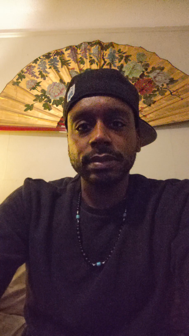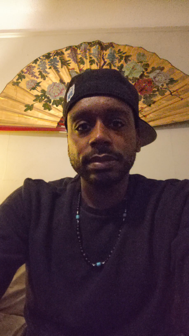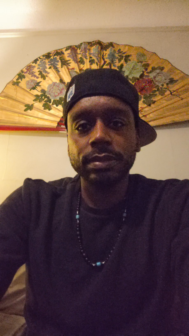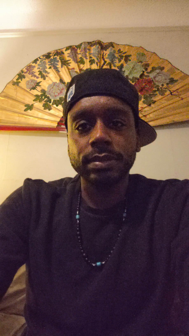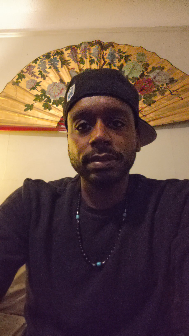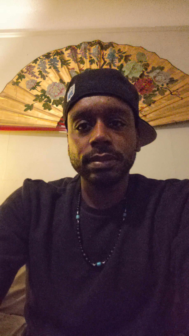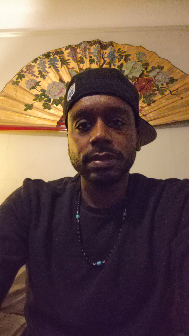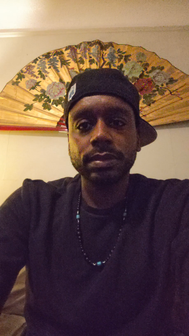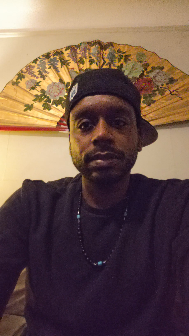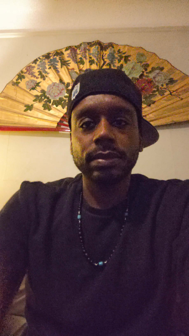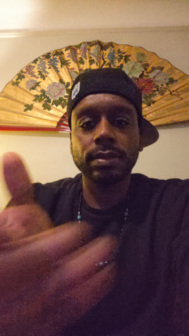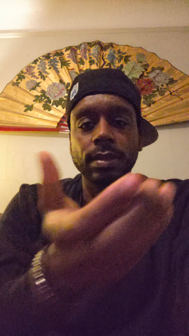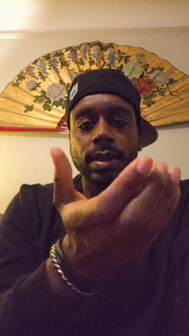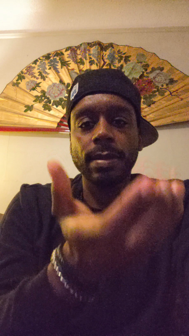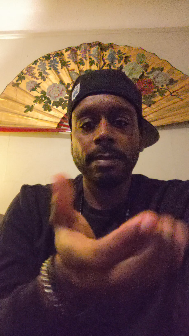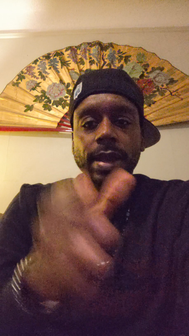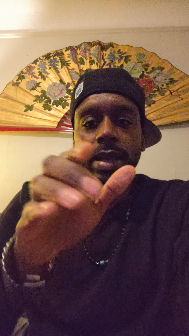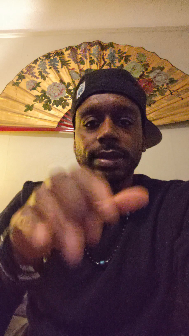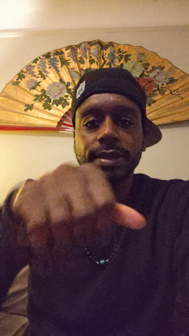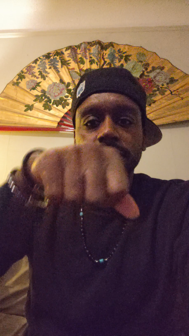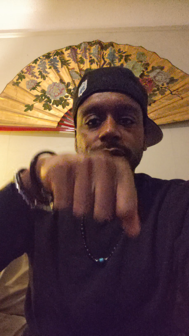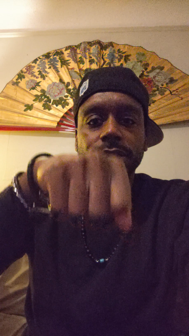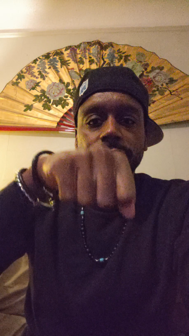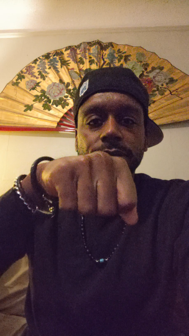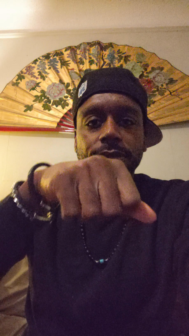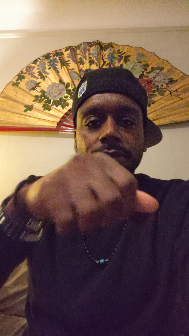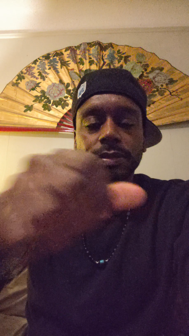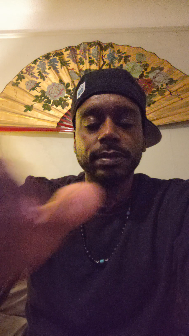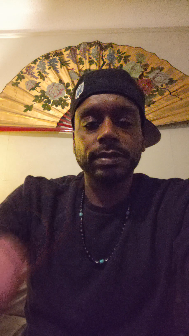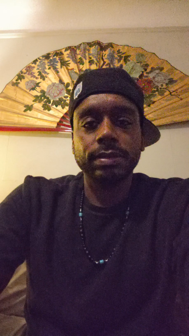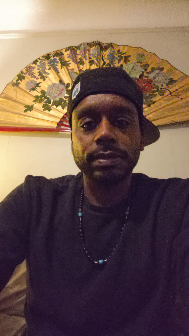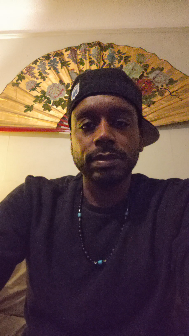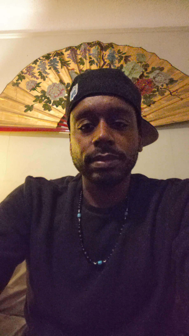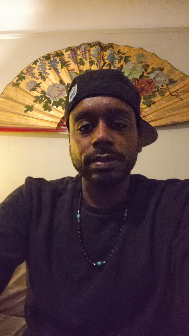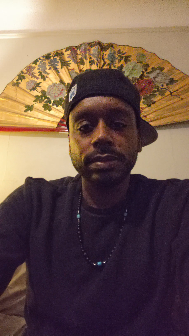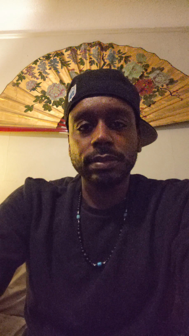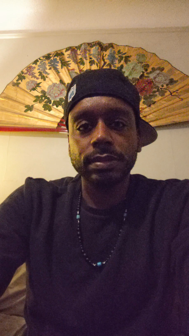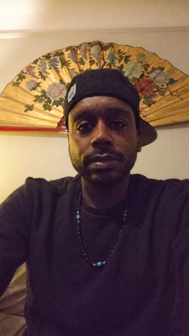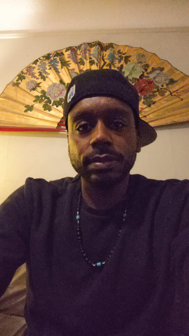basket